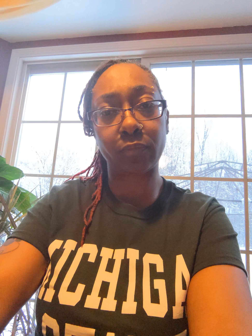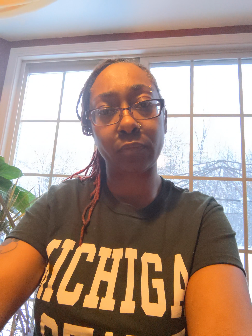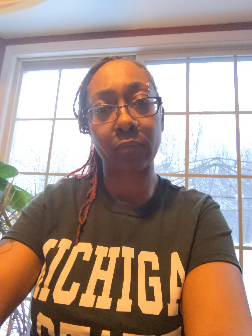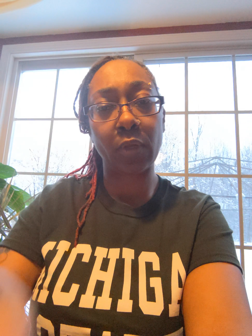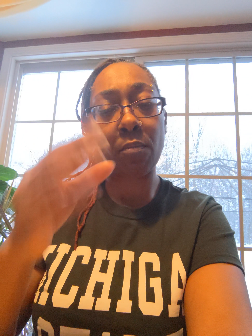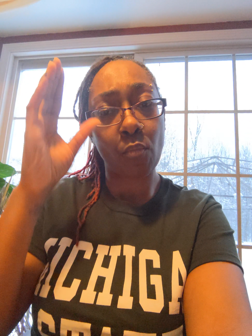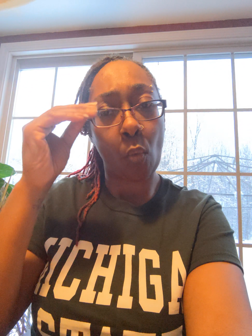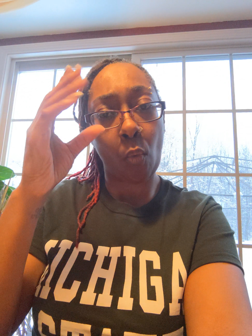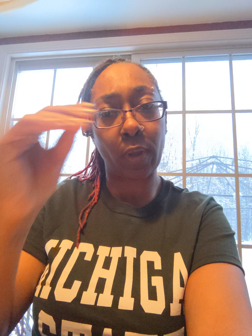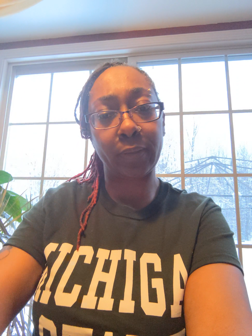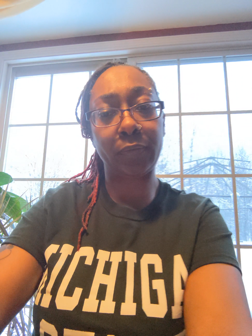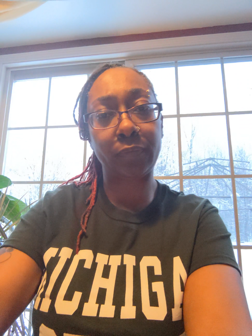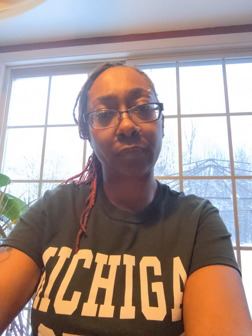boy